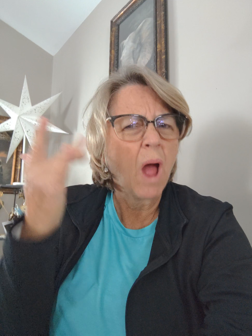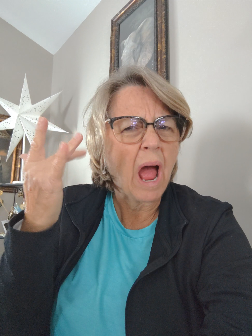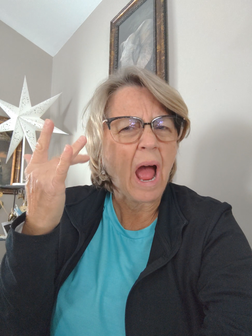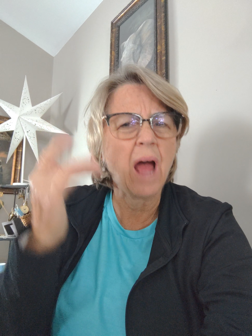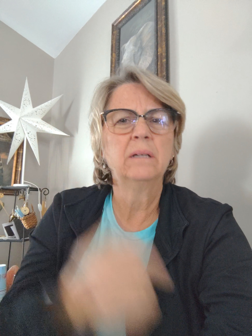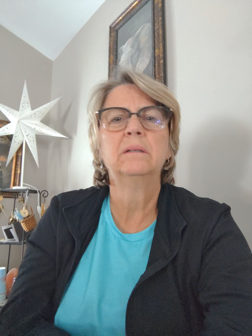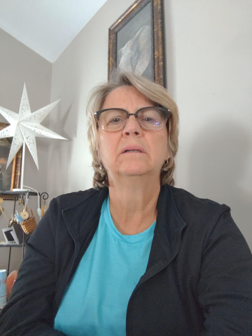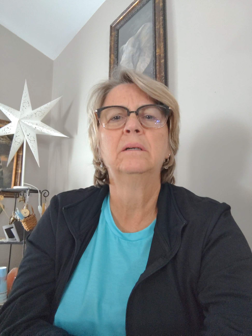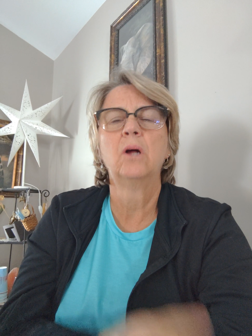why